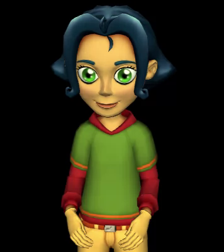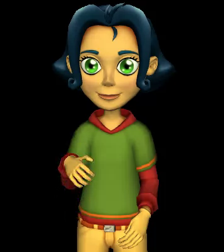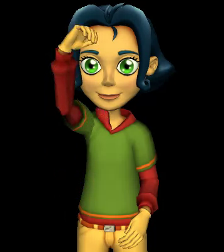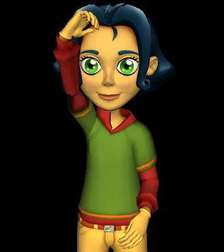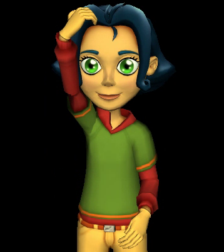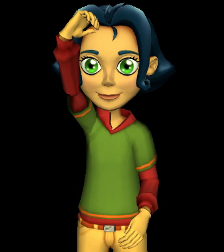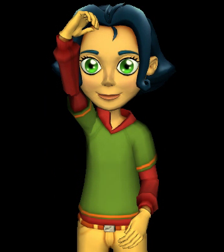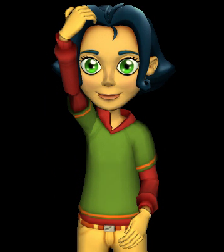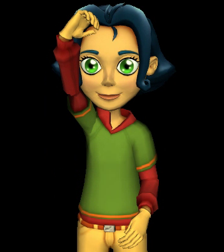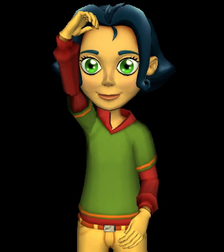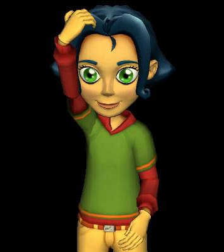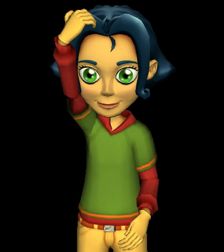شمس